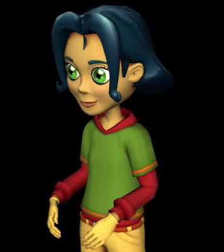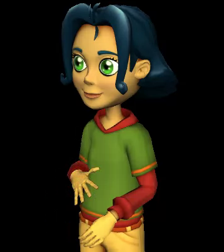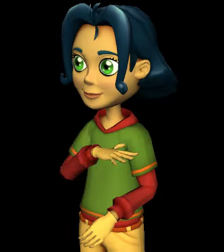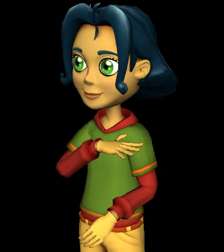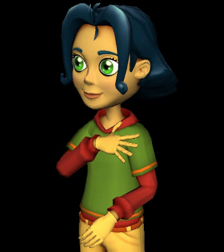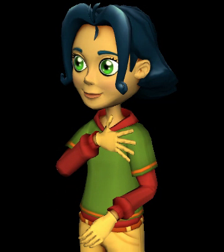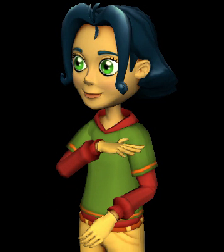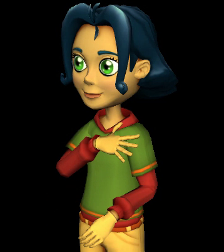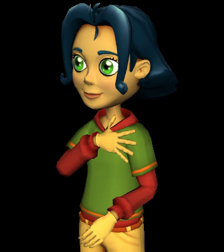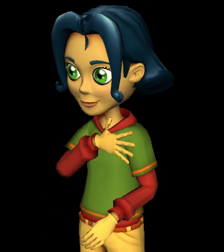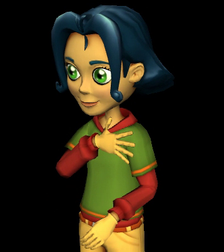أستاذ